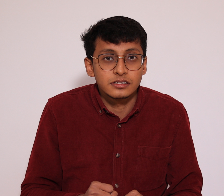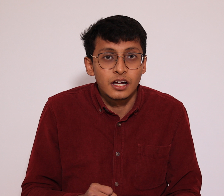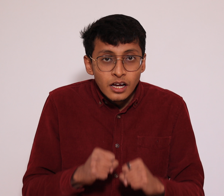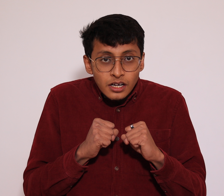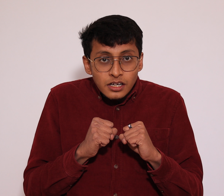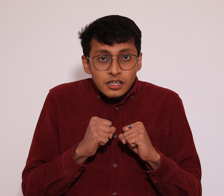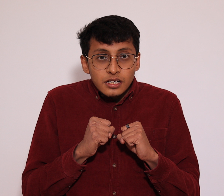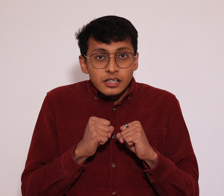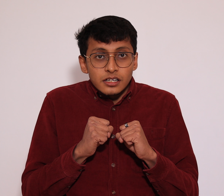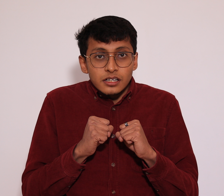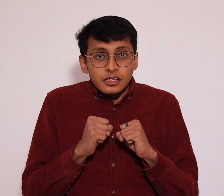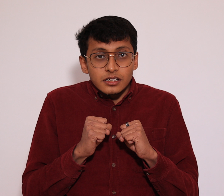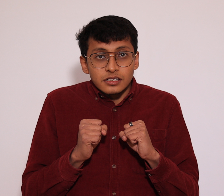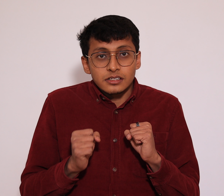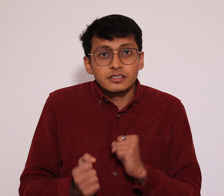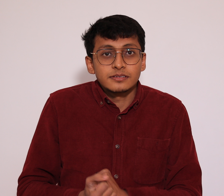scared